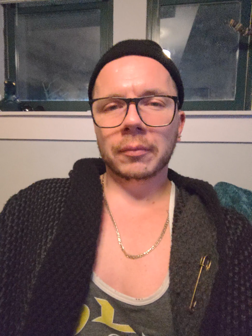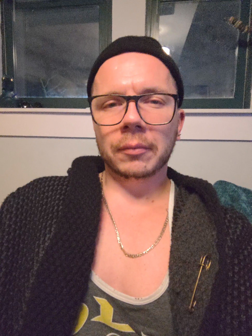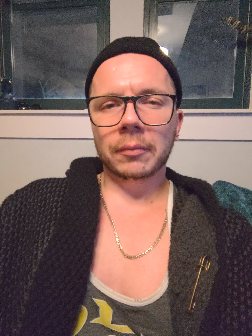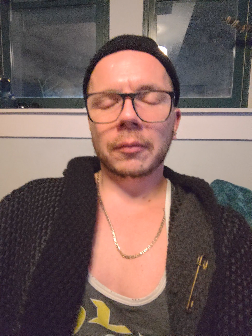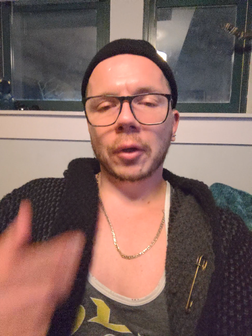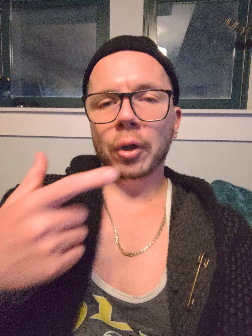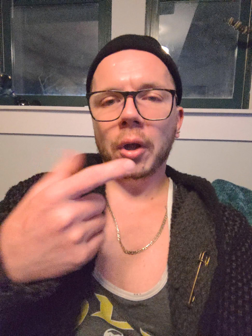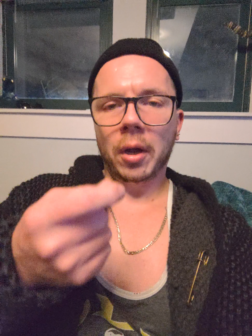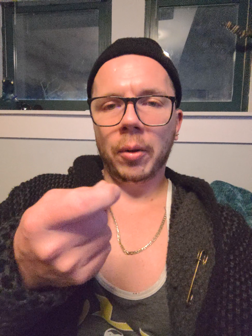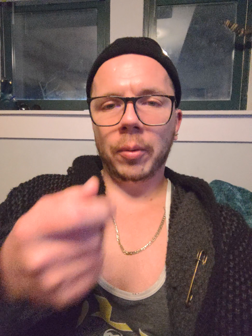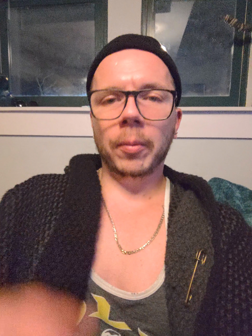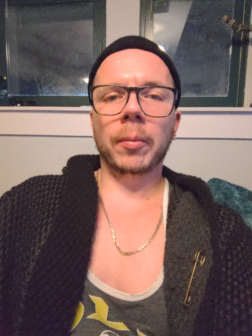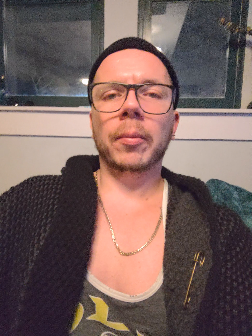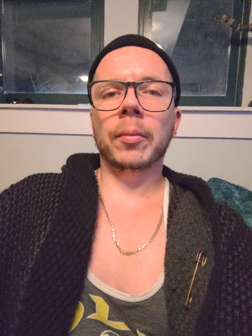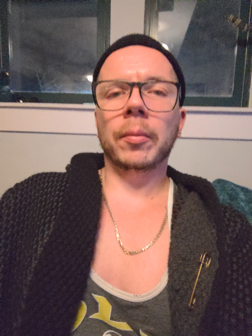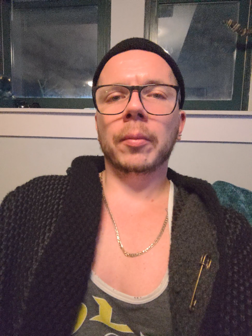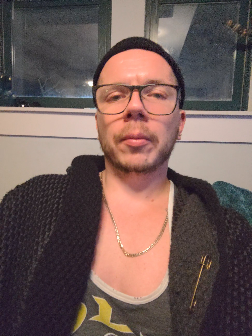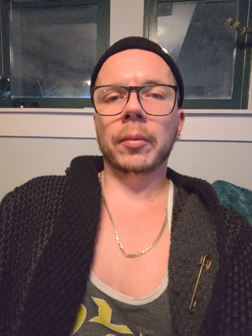go